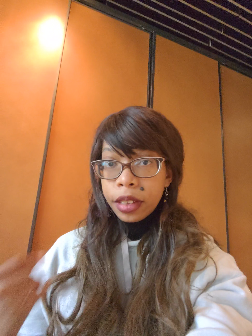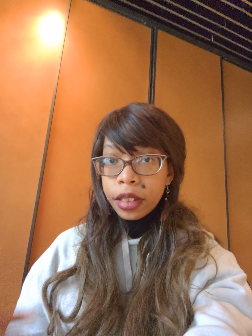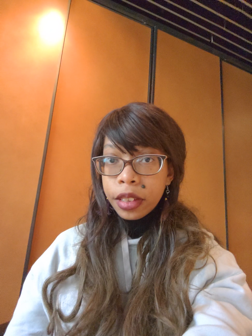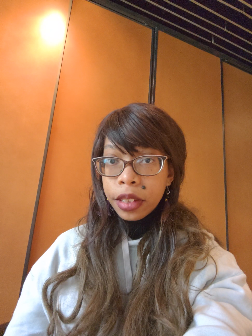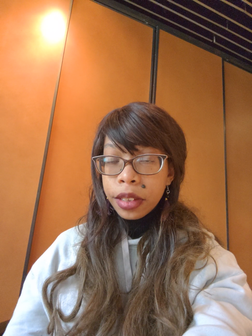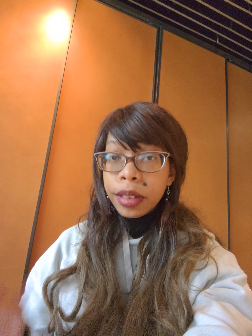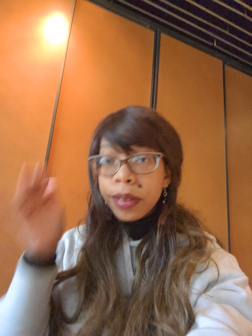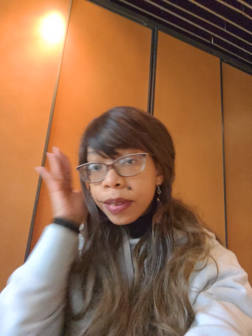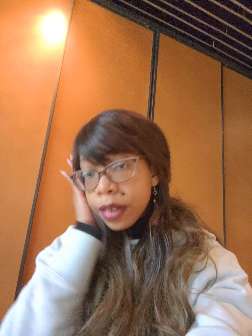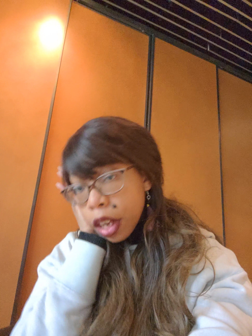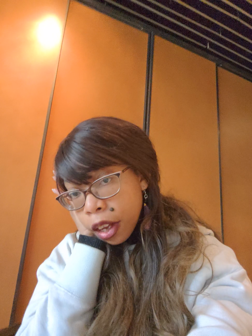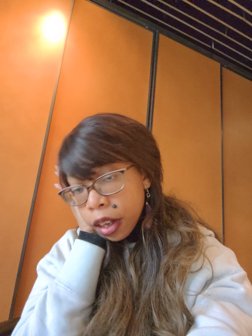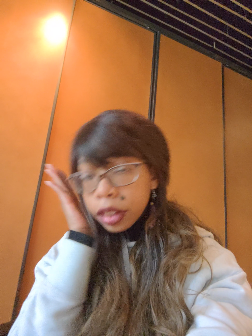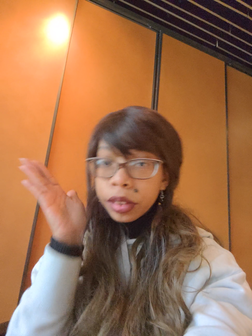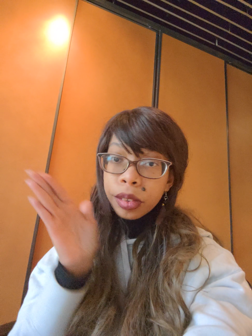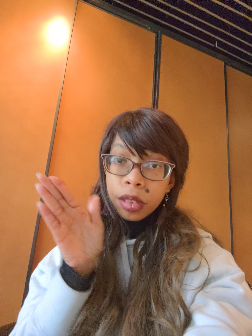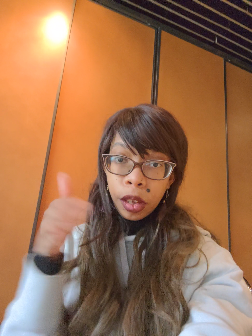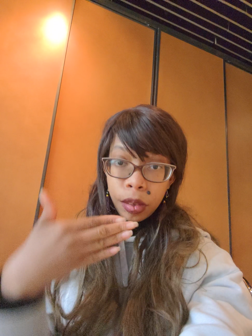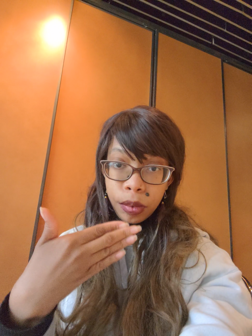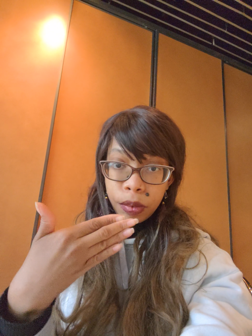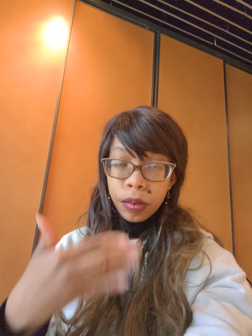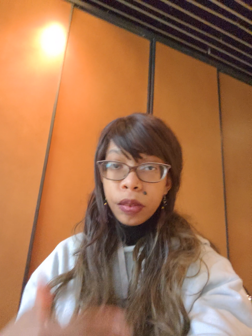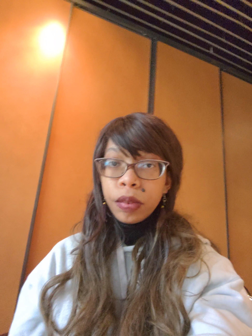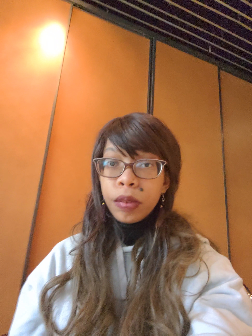bedroom